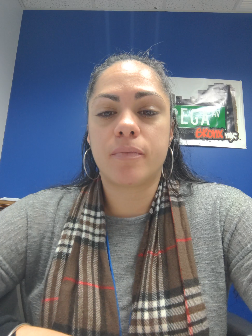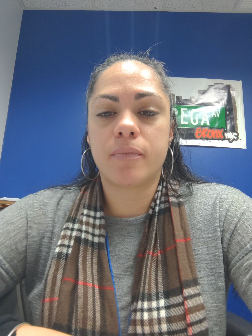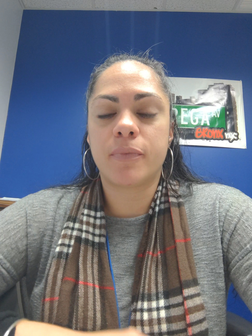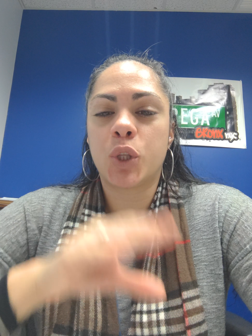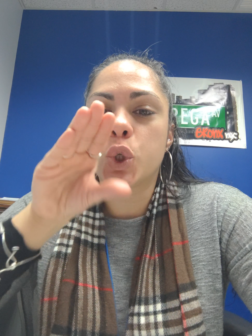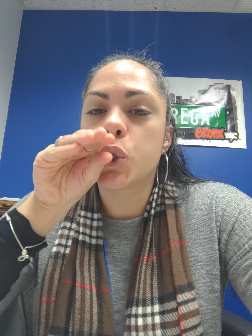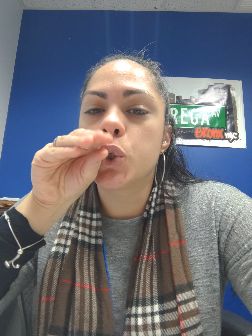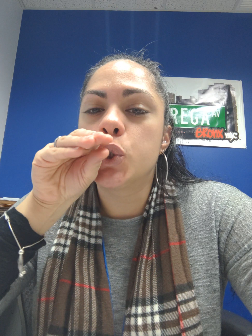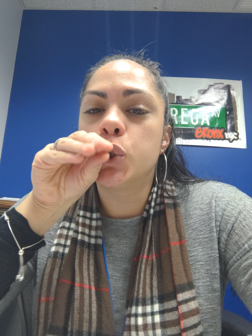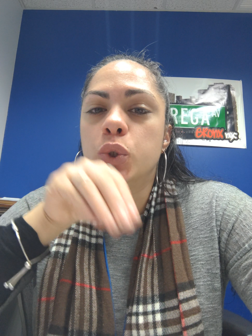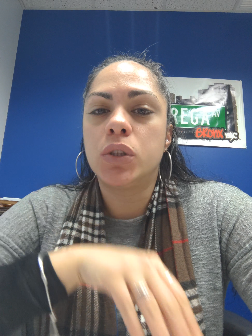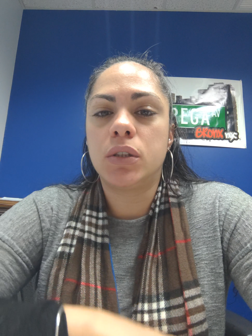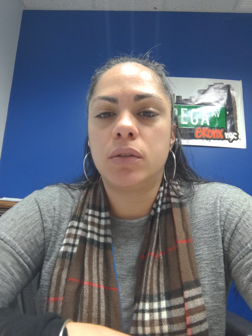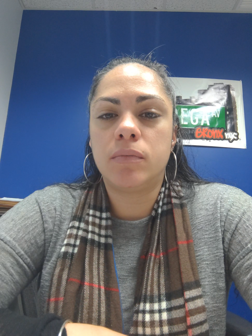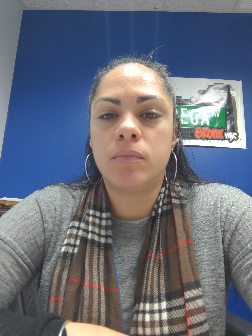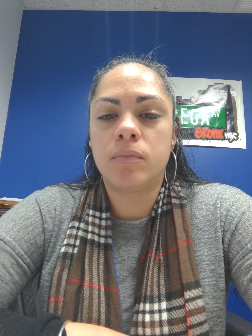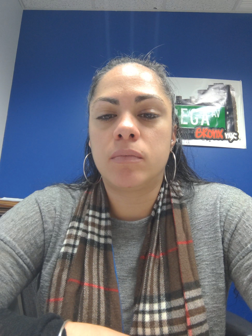goose